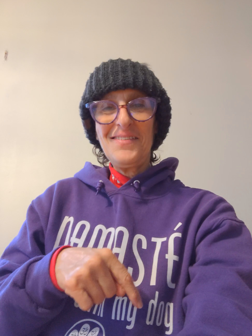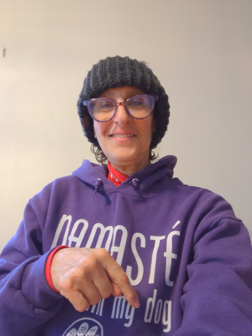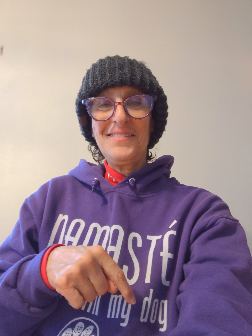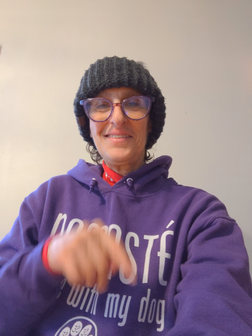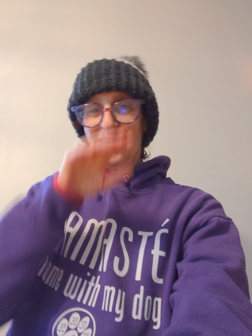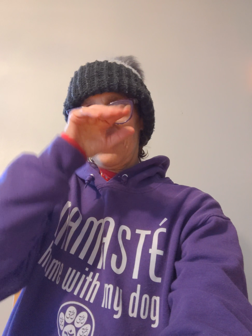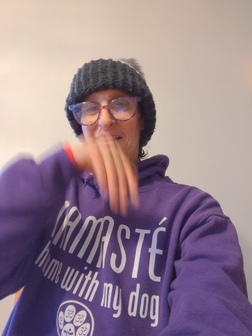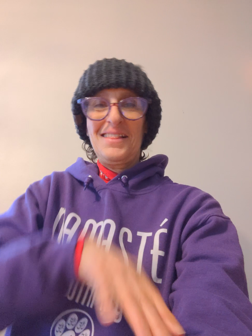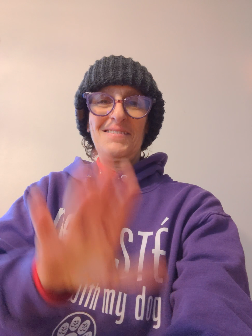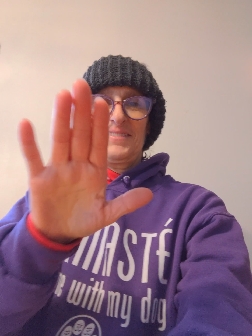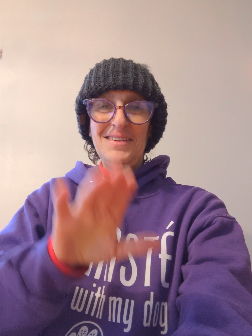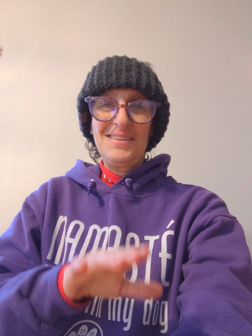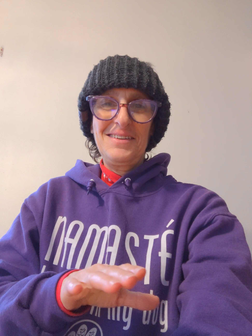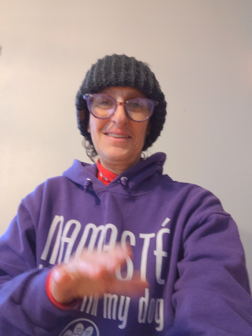elephant